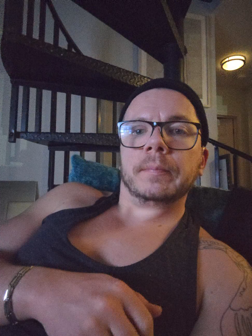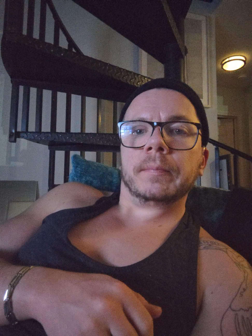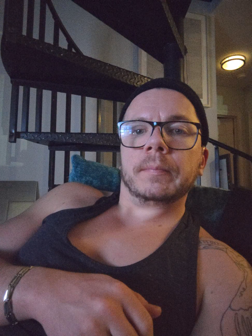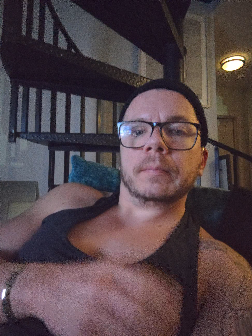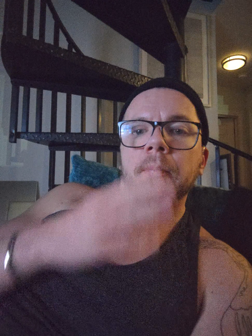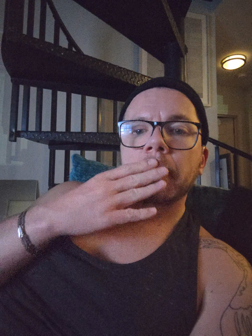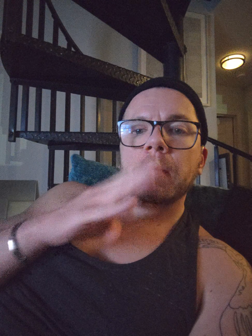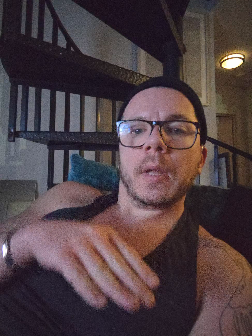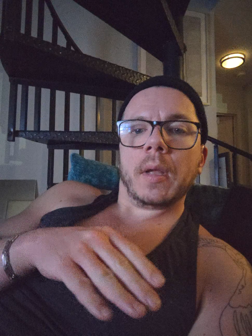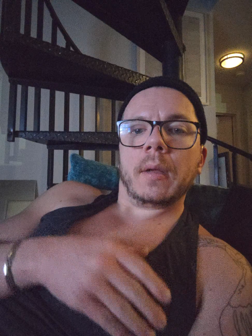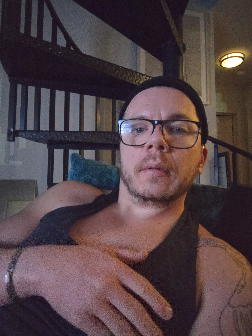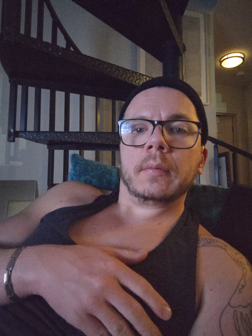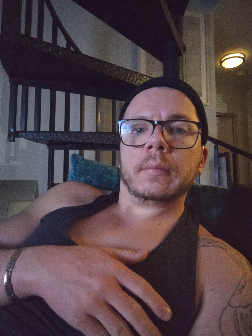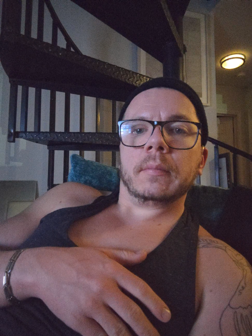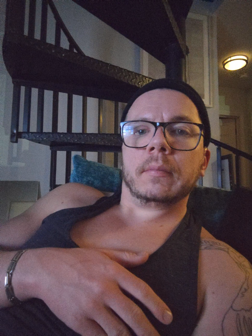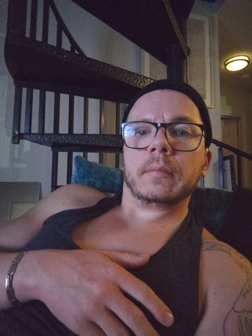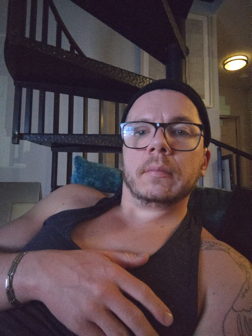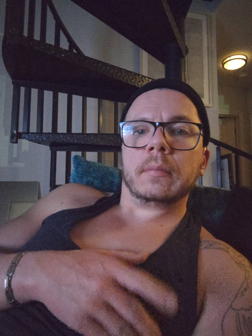bad